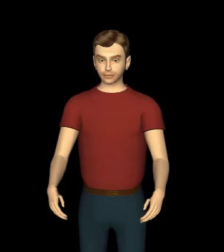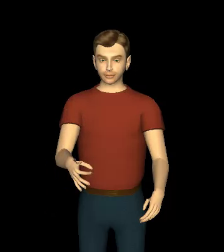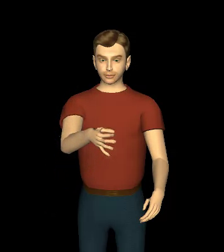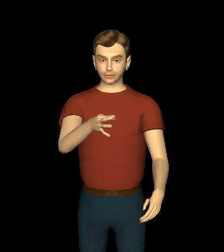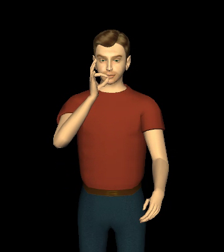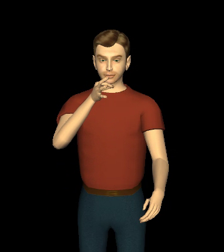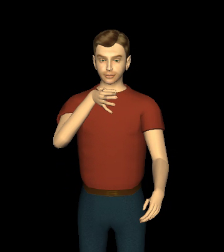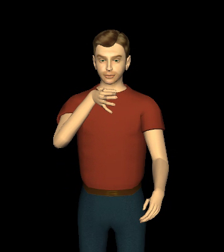فنجان